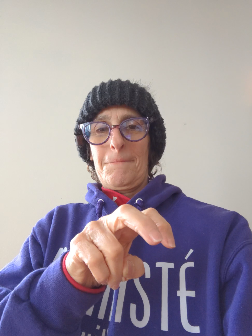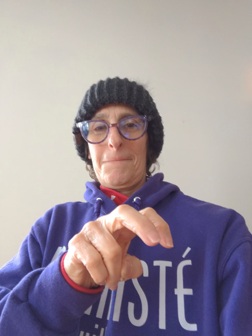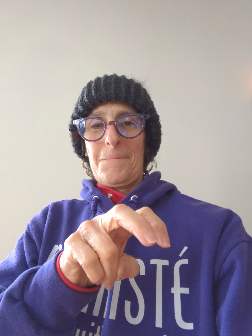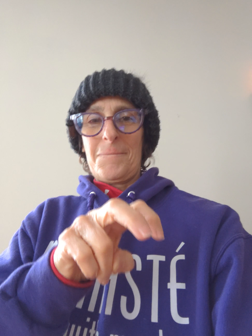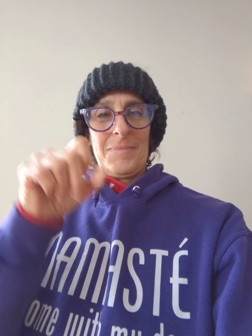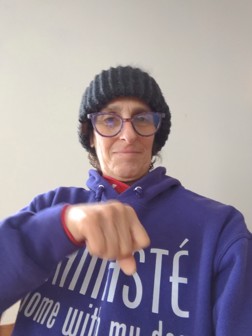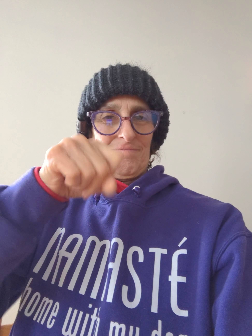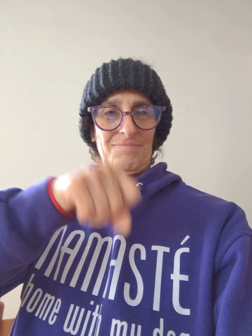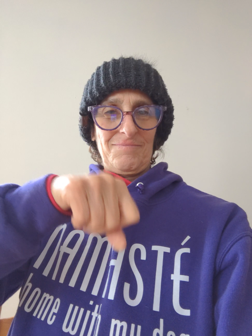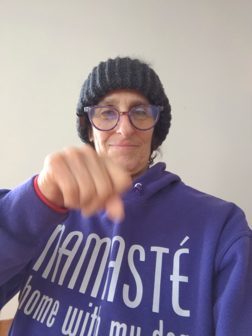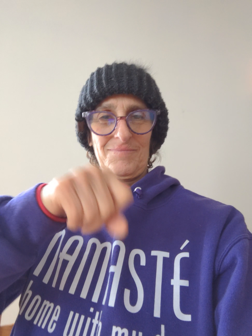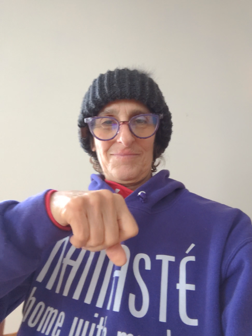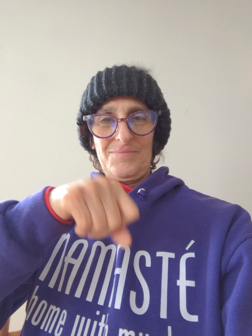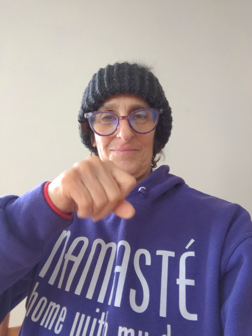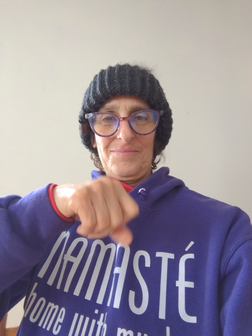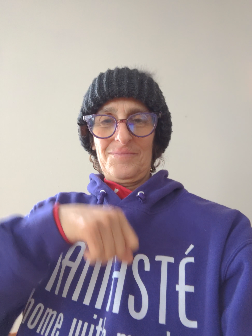yes